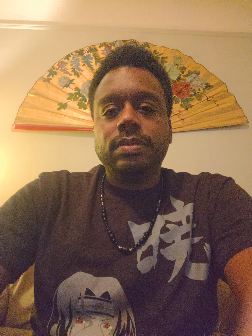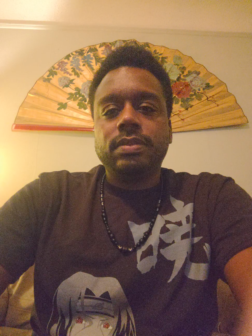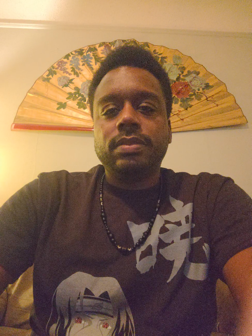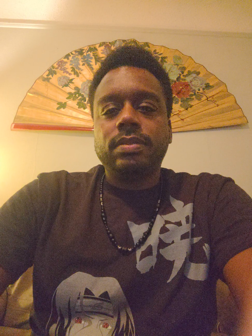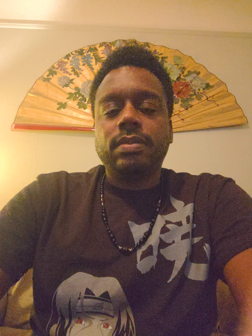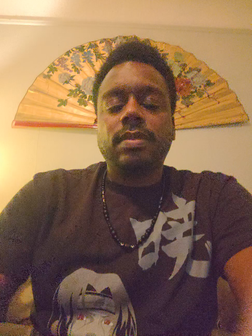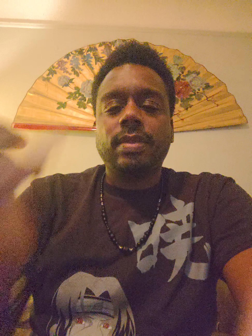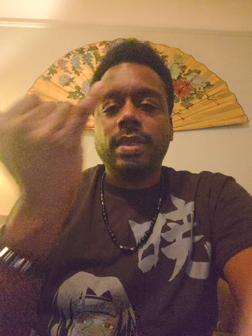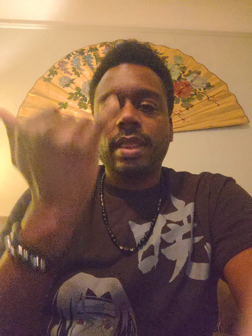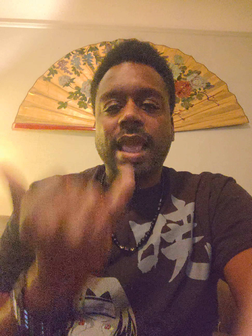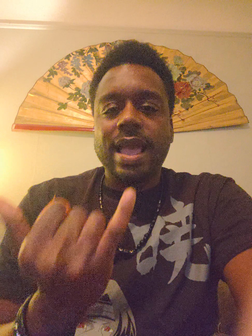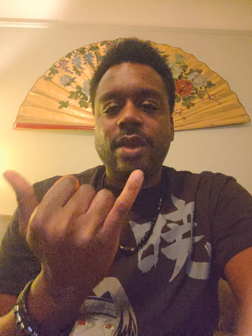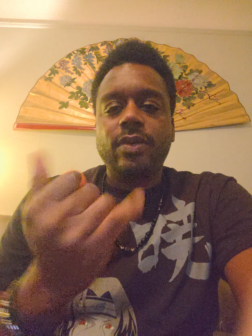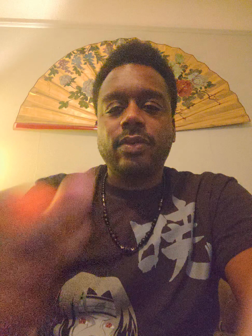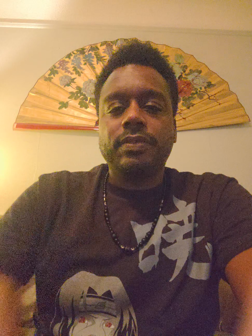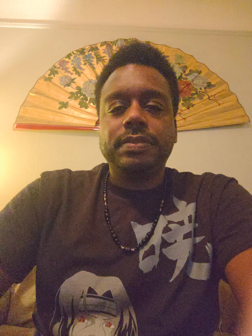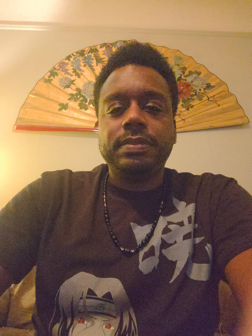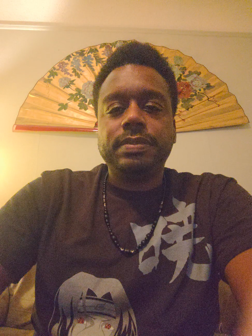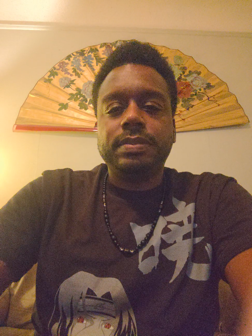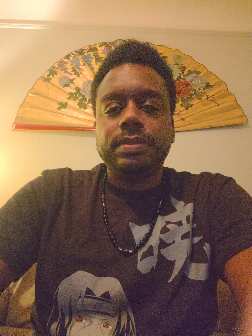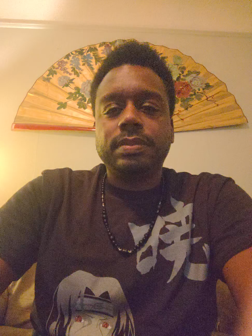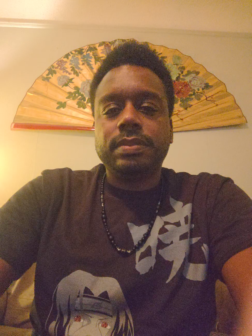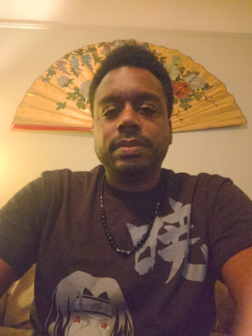now